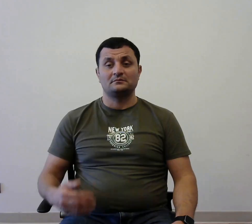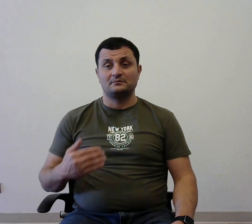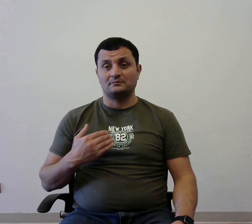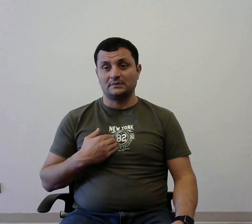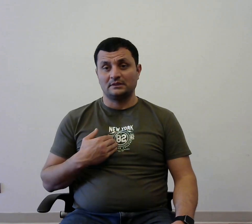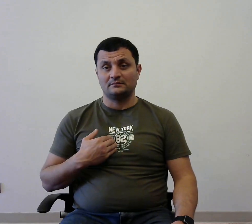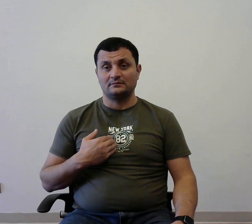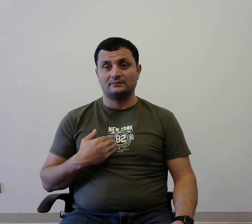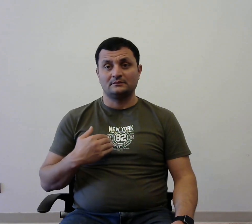mən